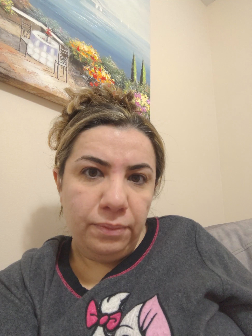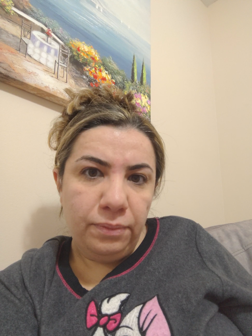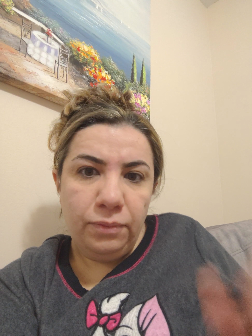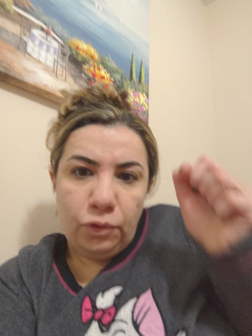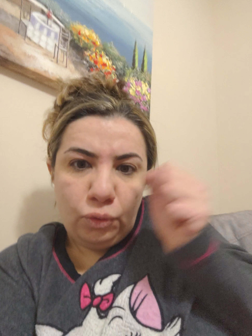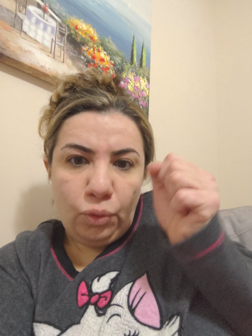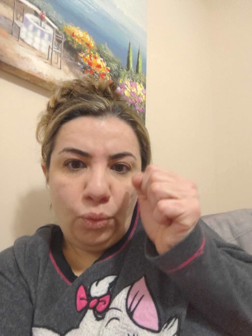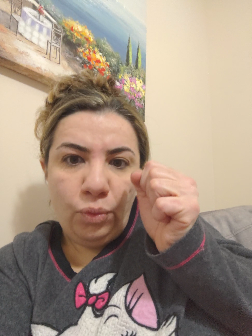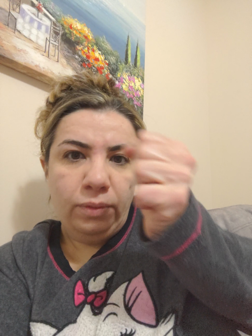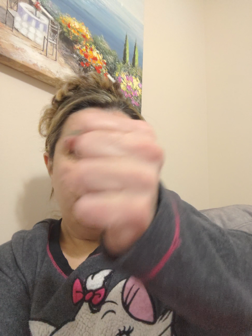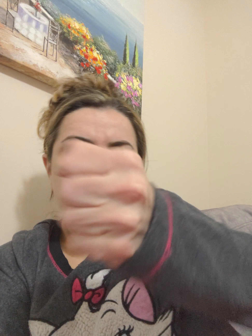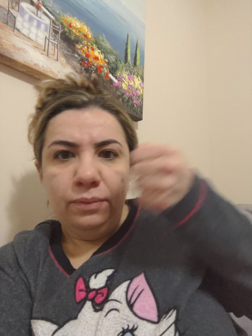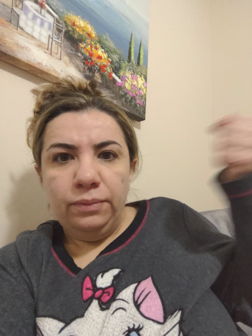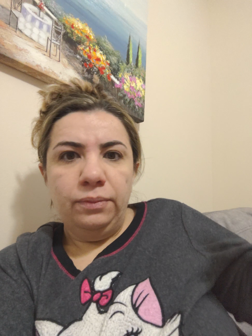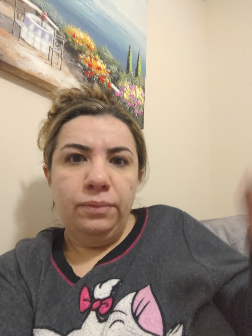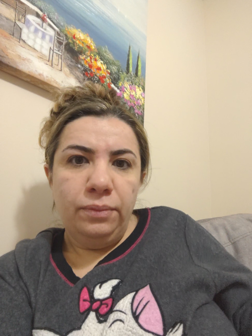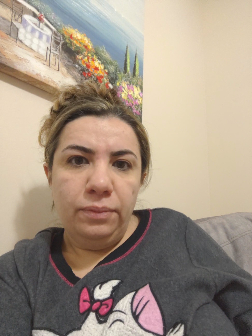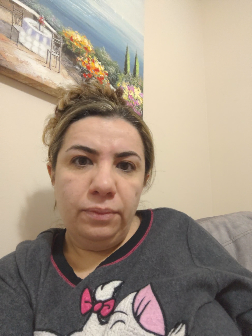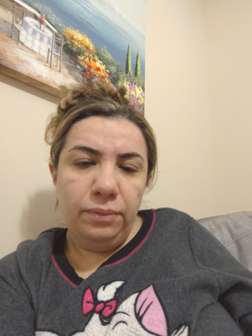refrigerator